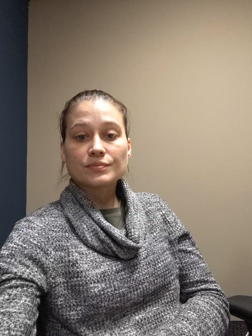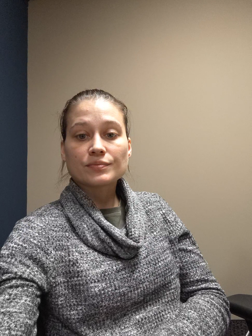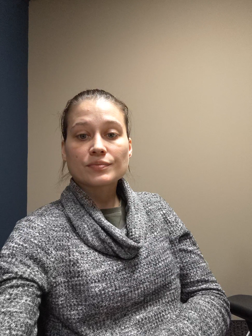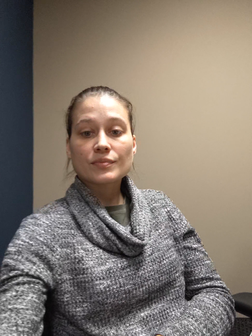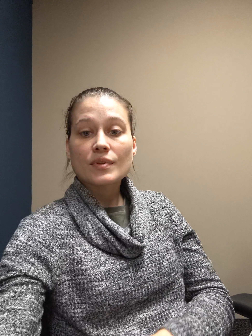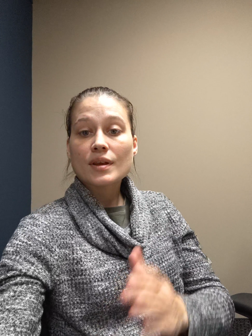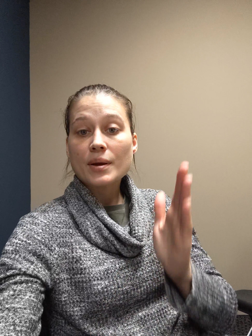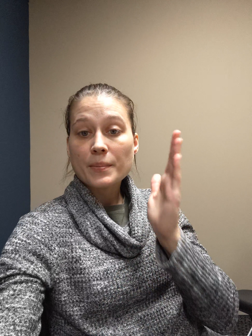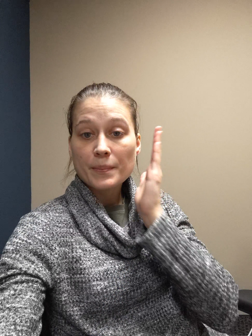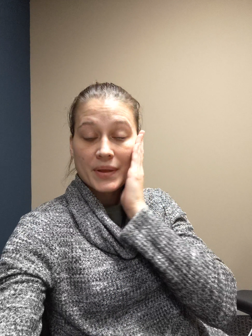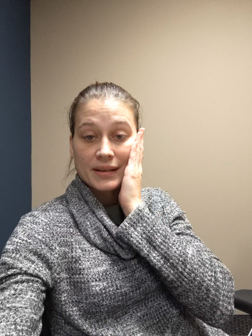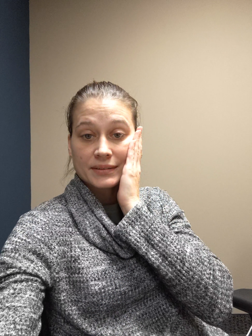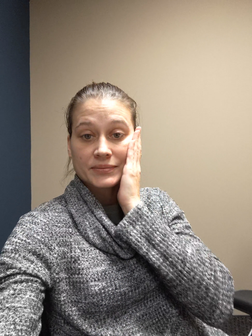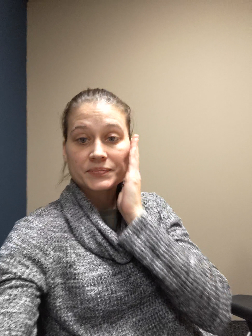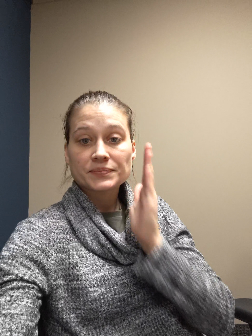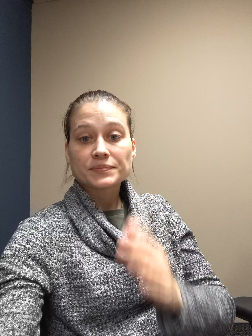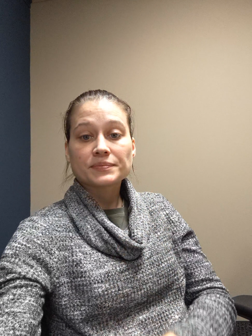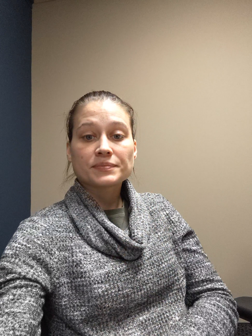bed